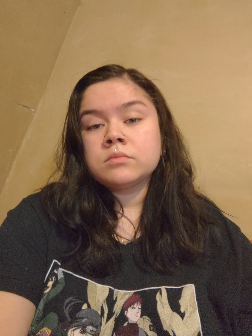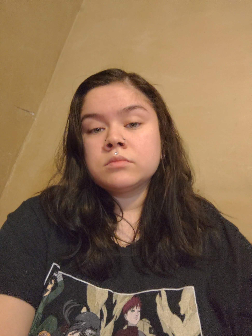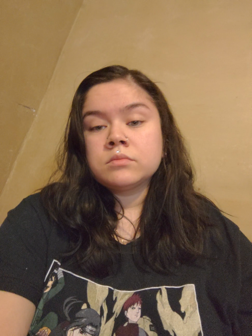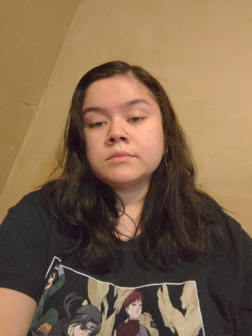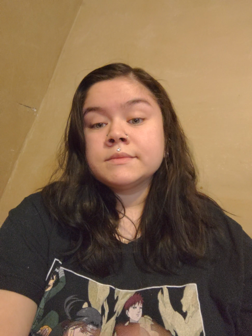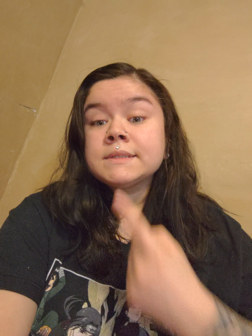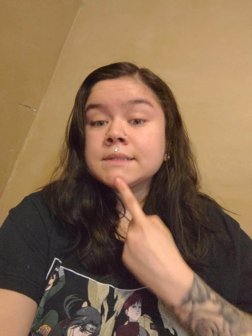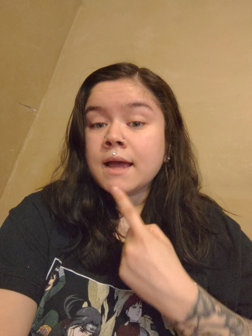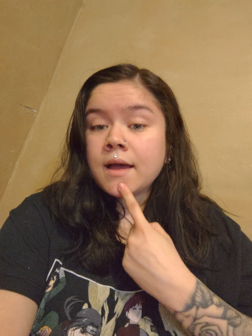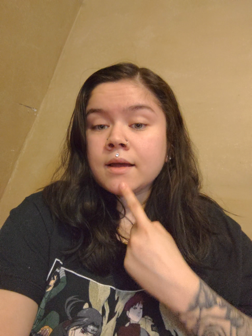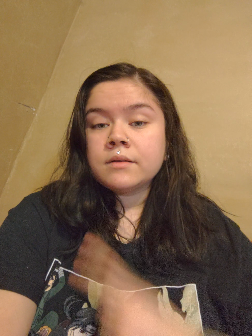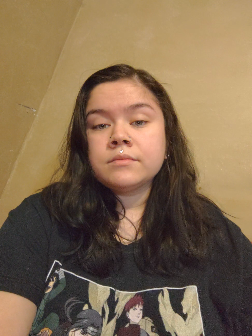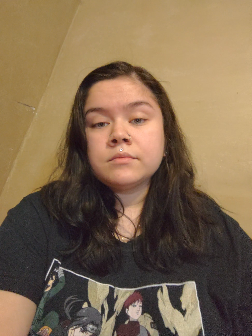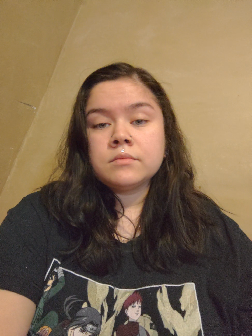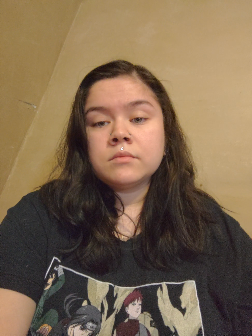say